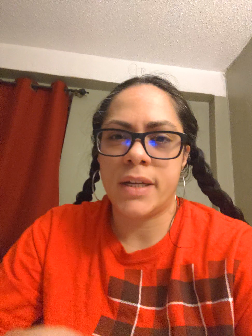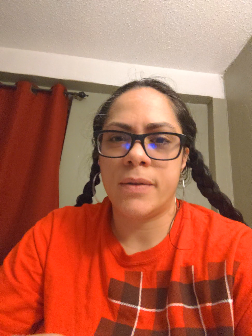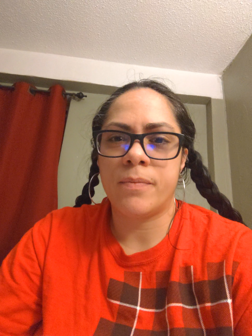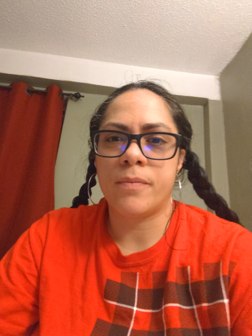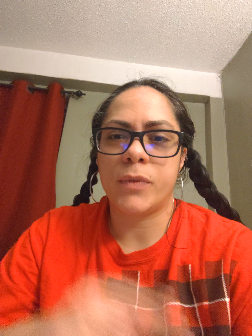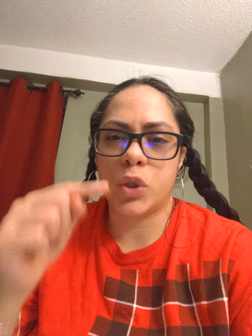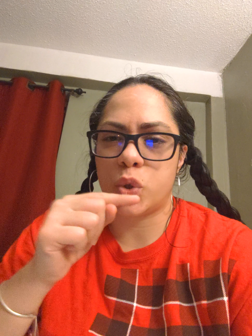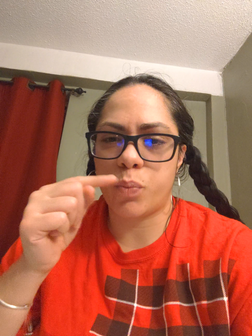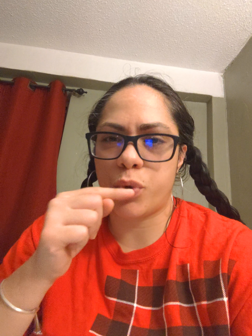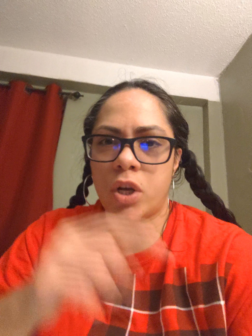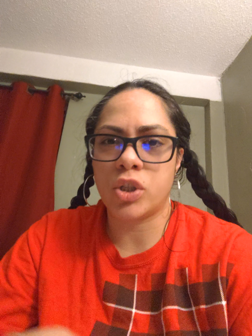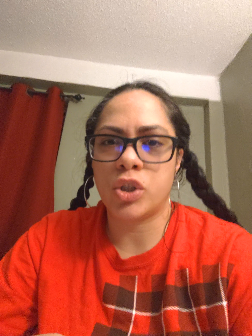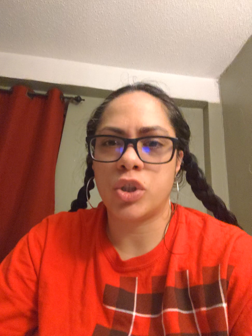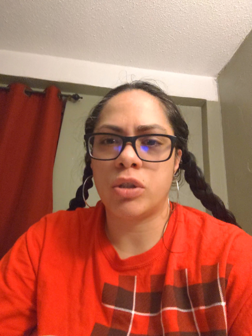toothbrush